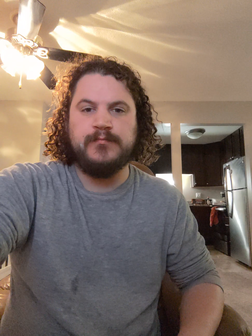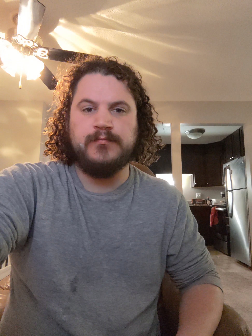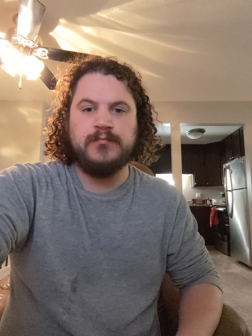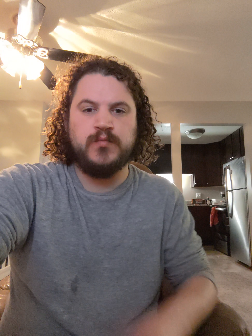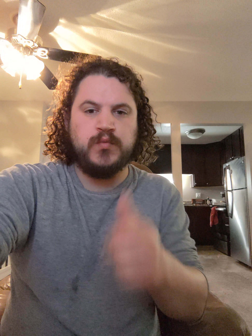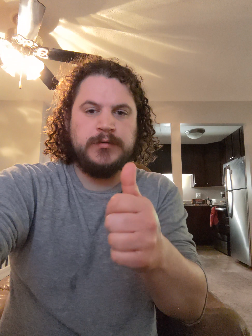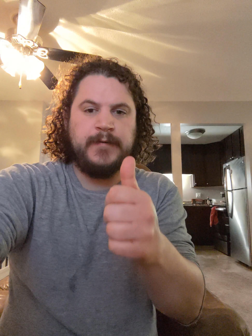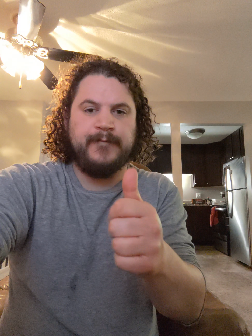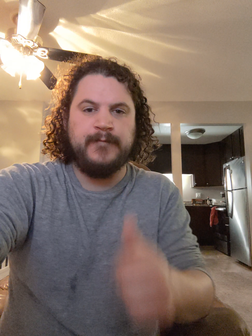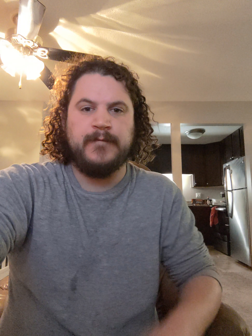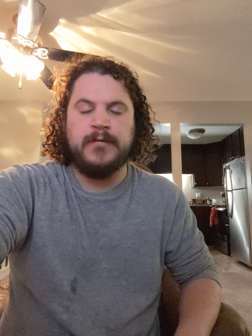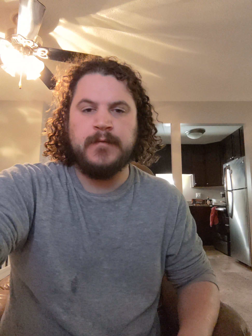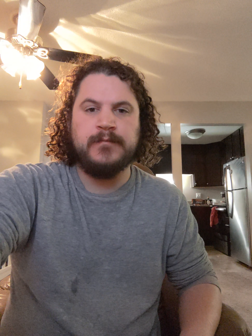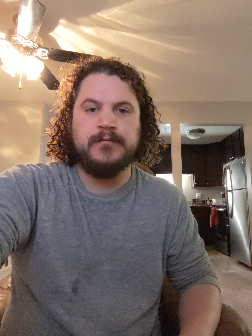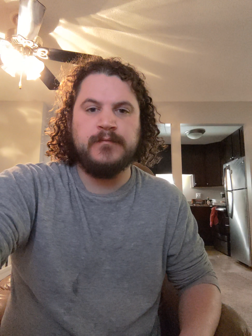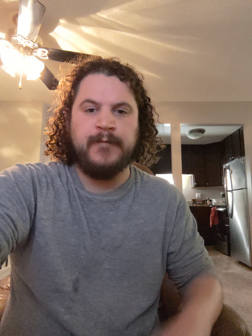yourself